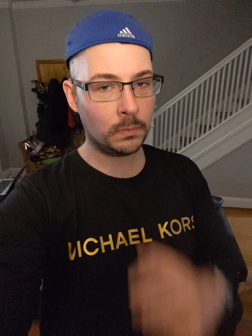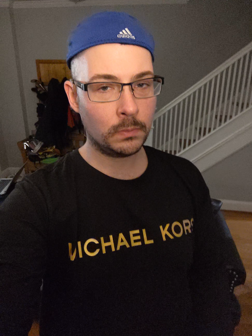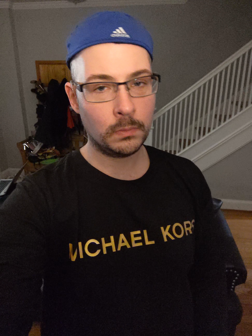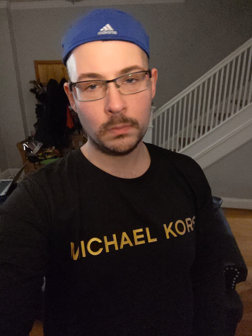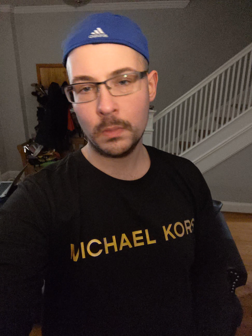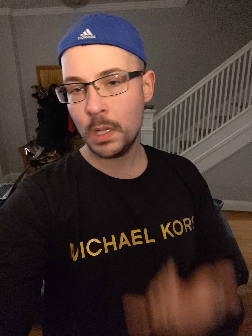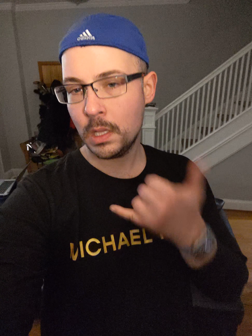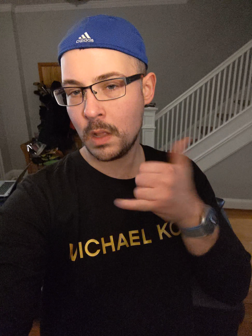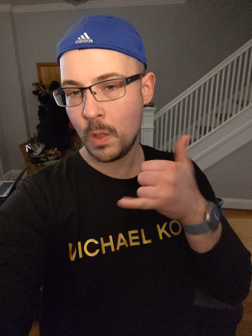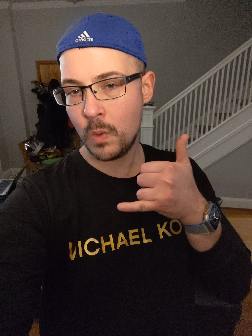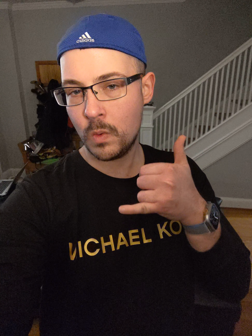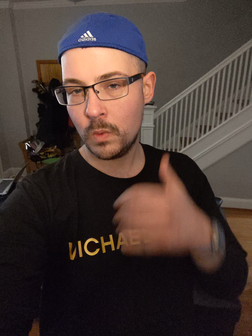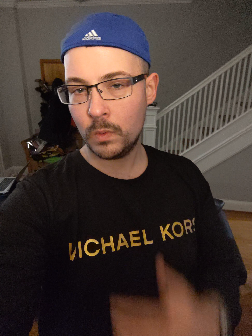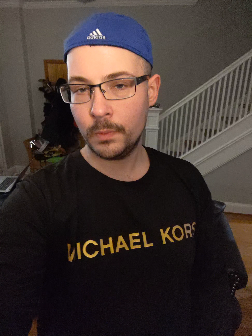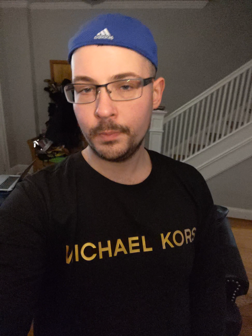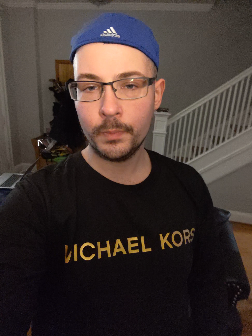yellow